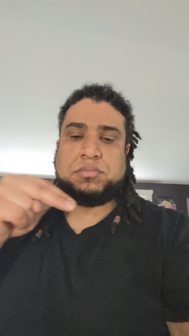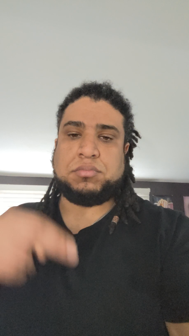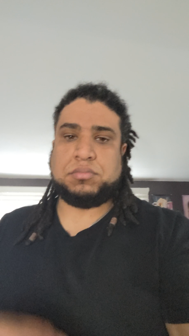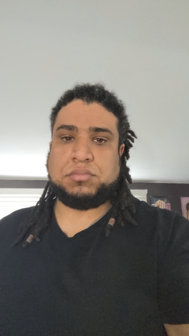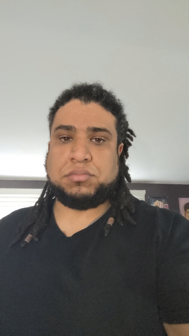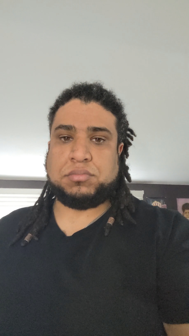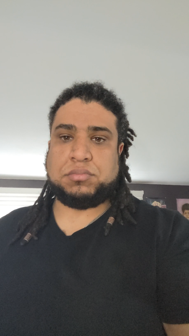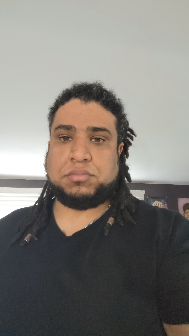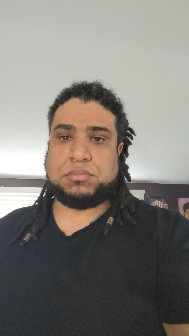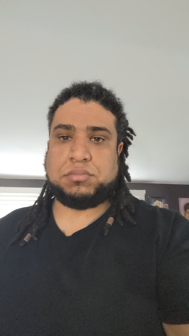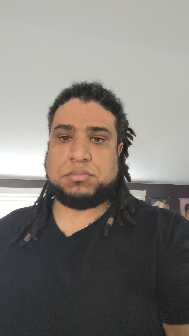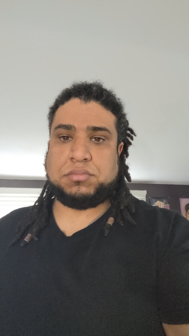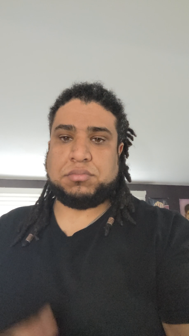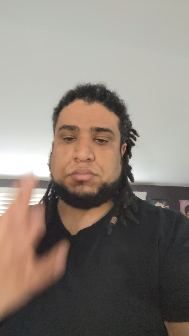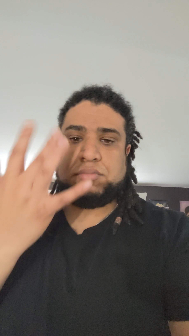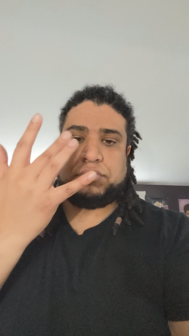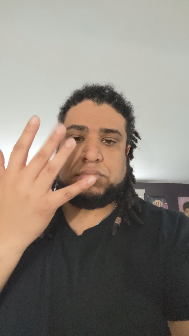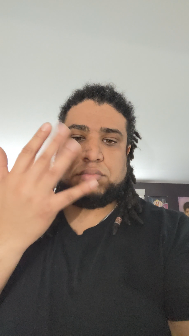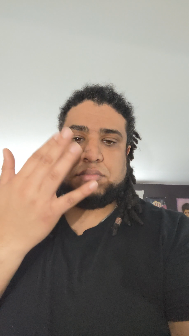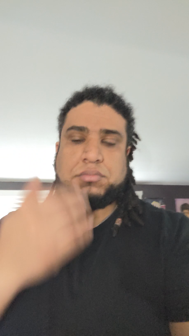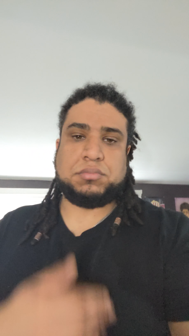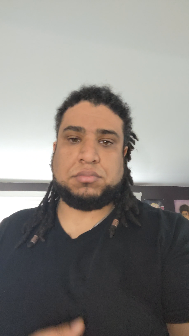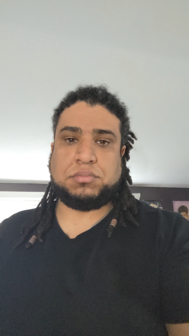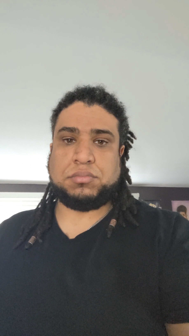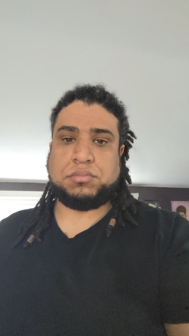hand